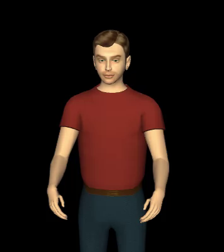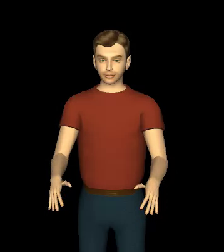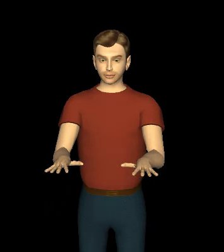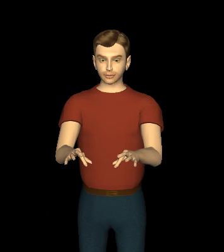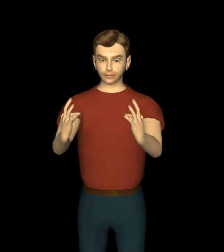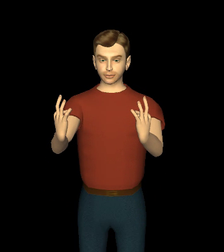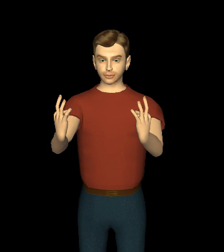يجد